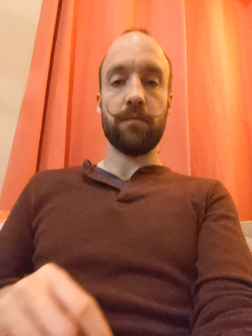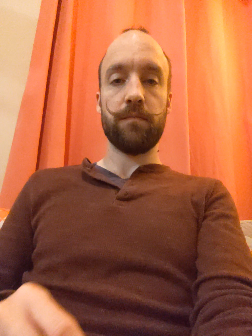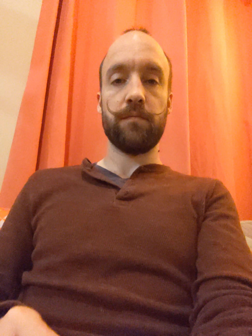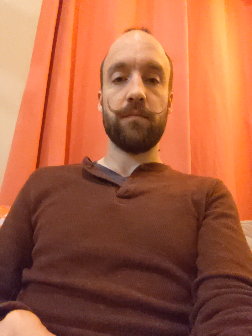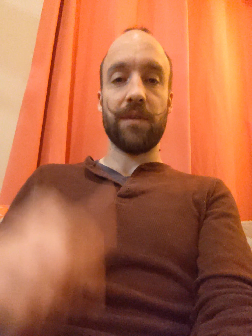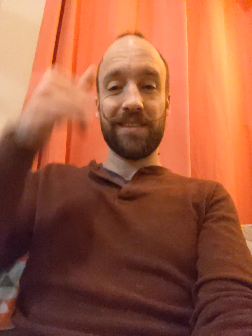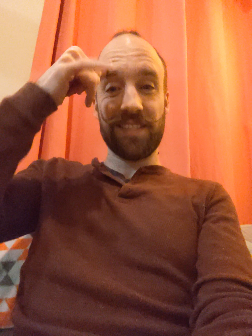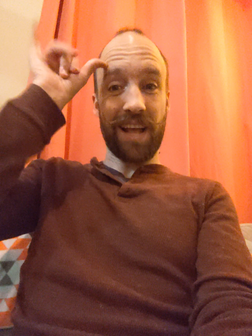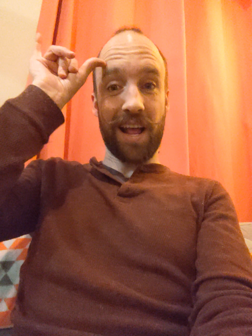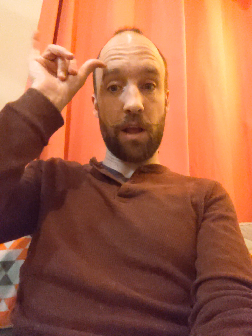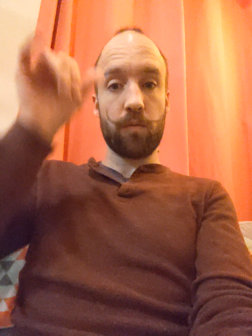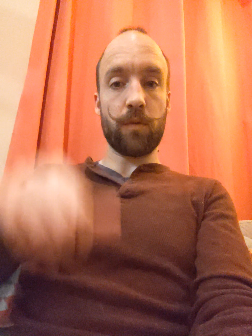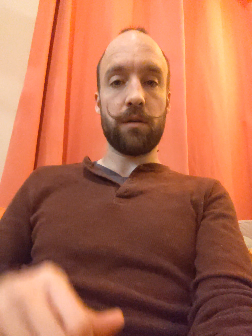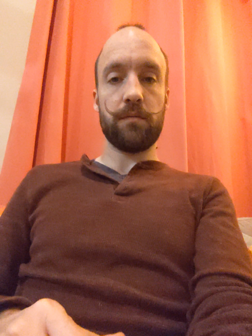cow